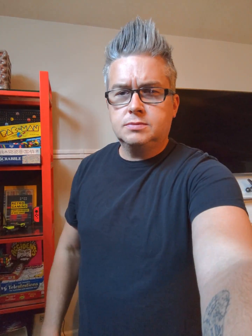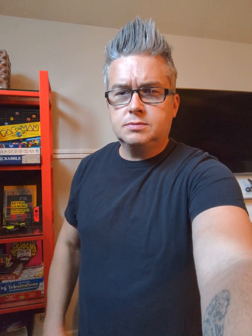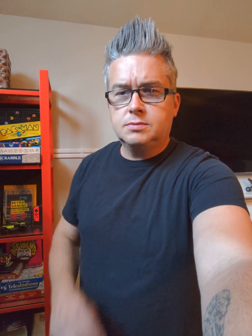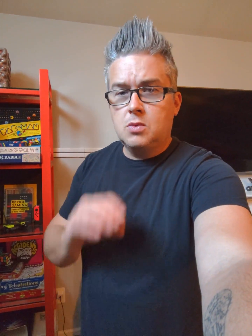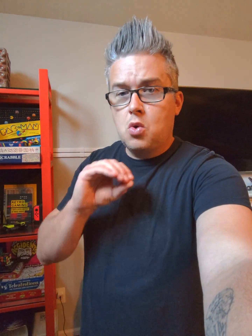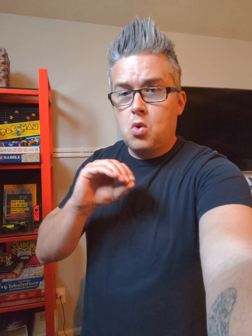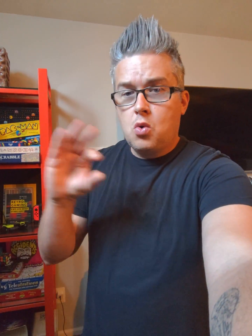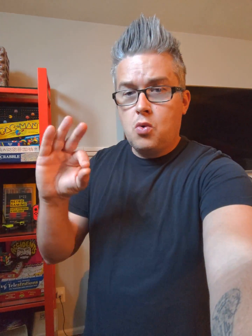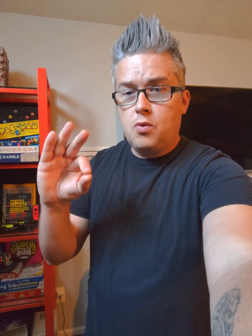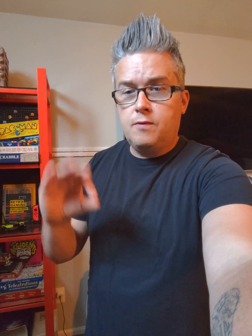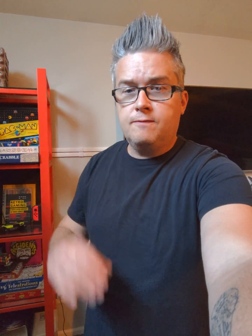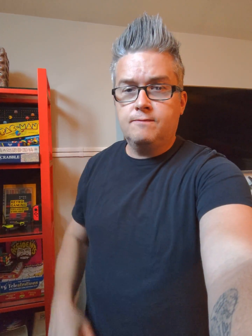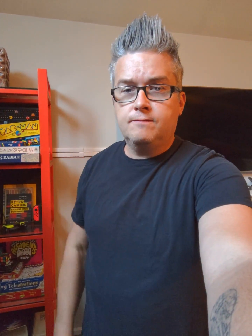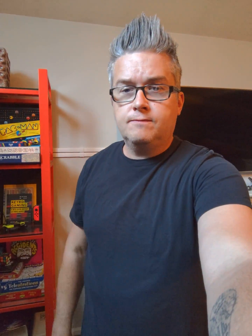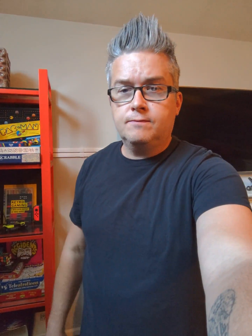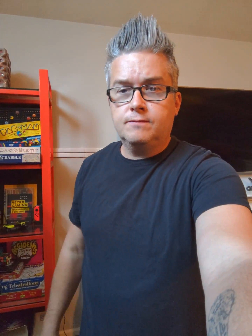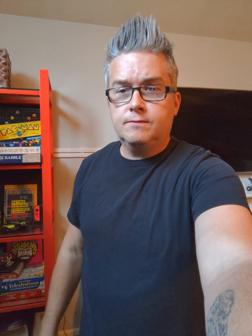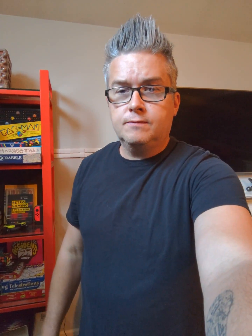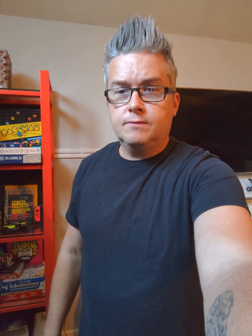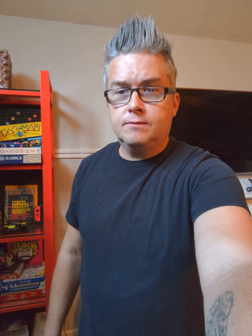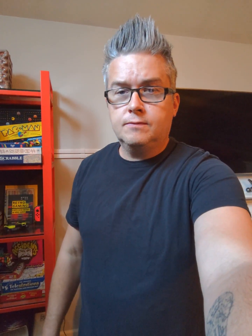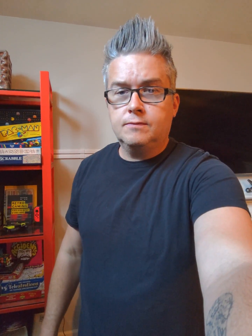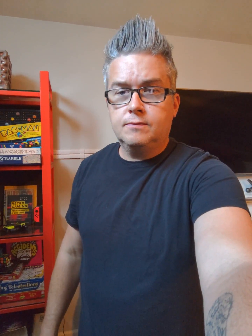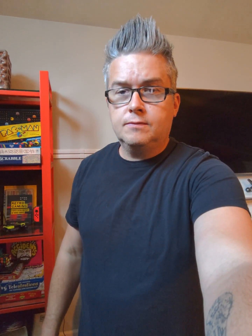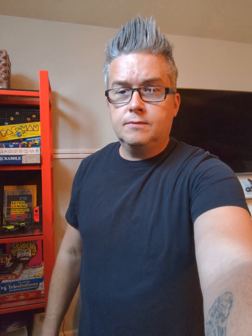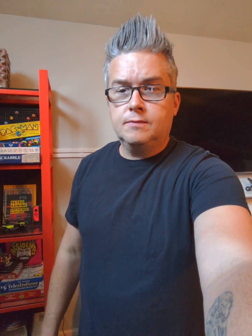off